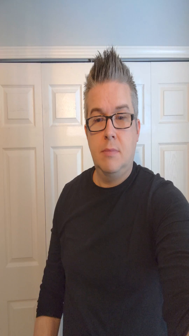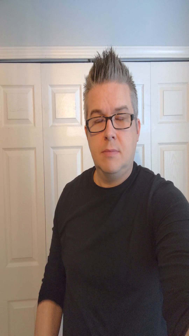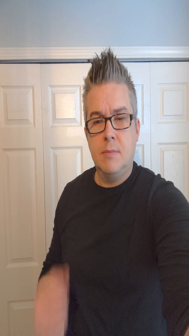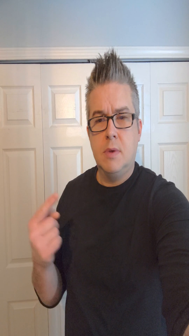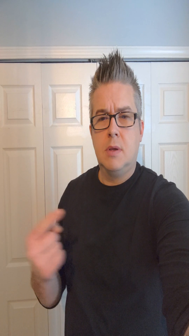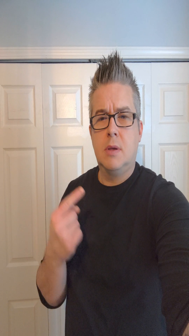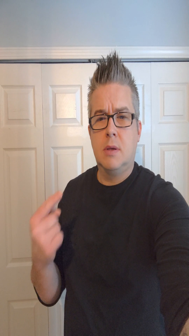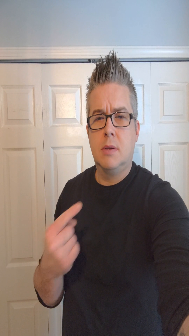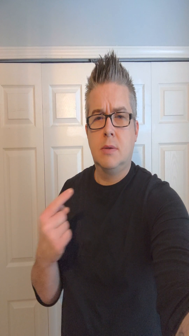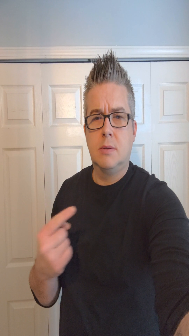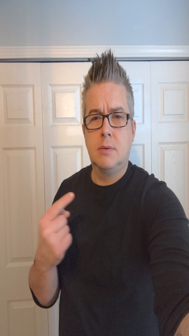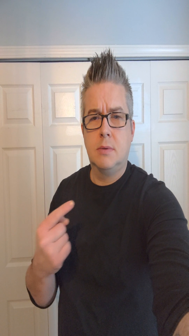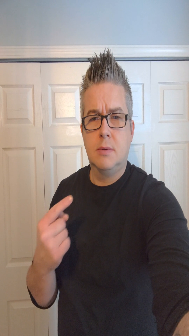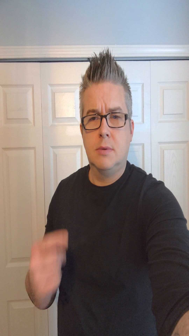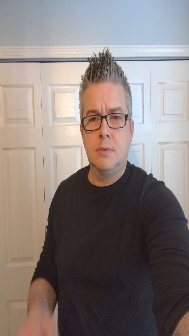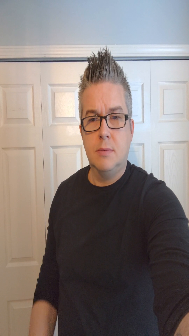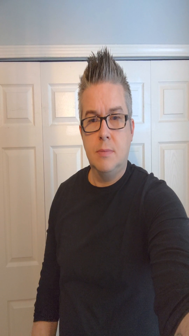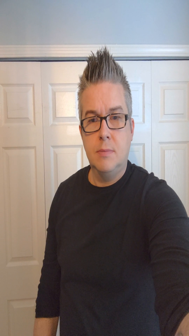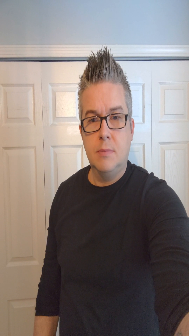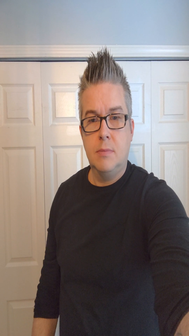owie